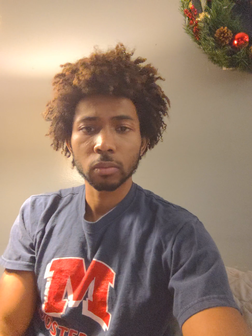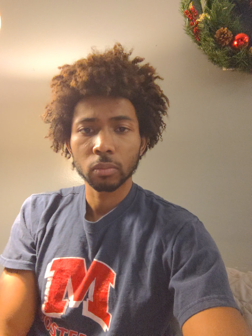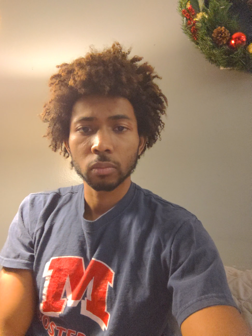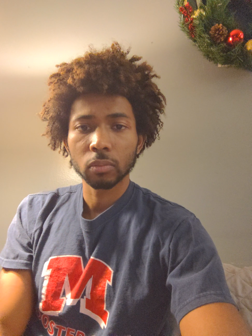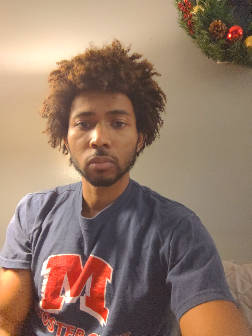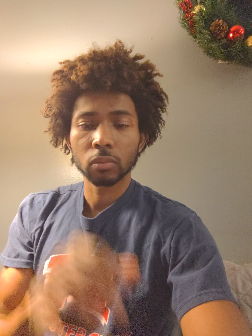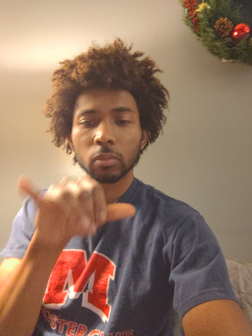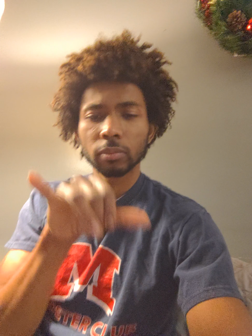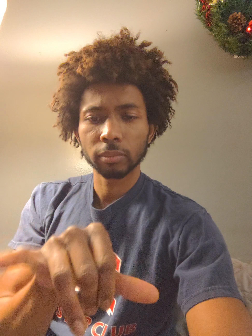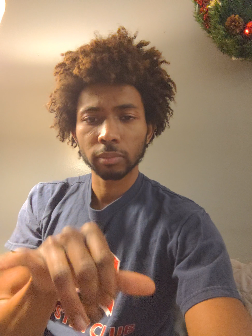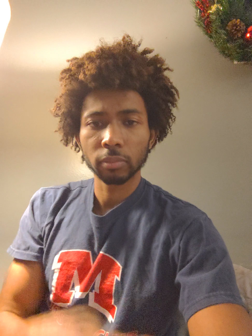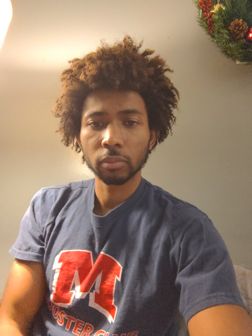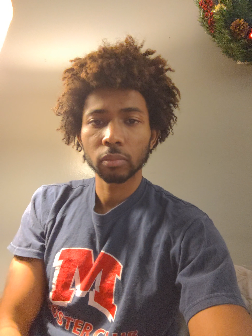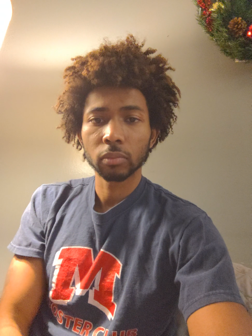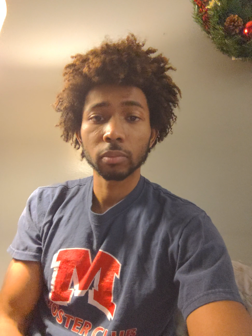stay